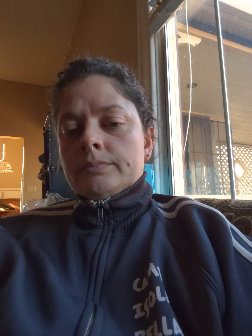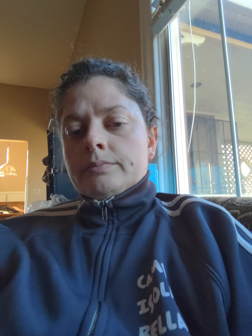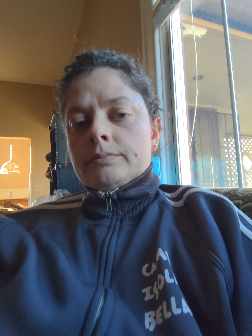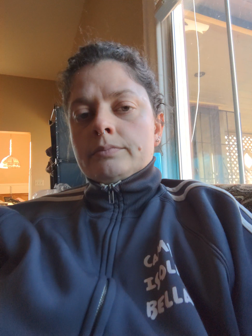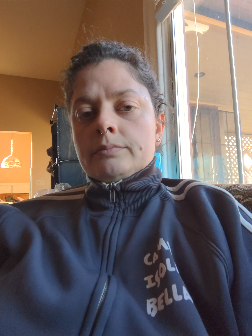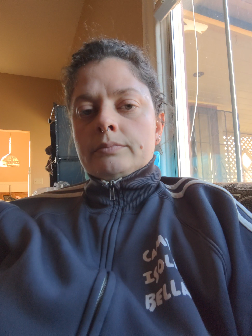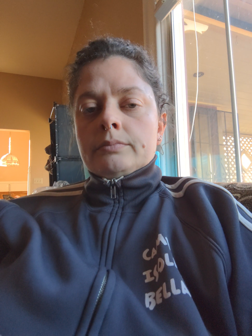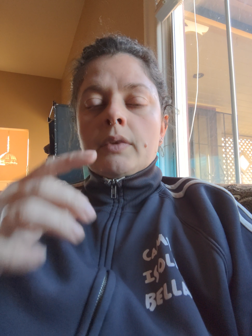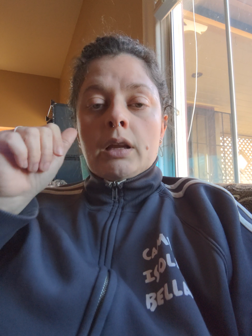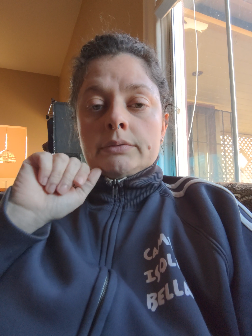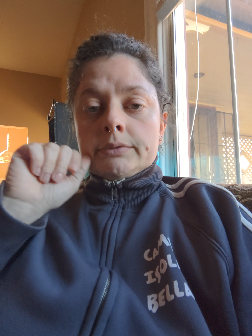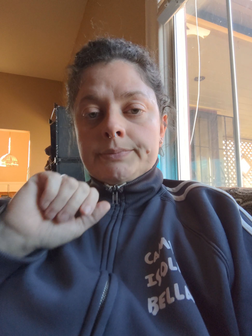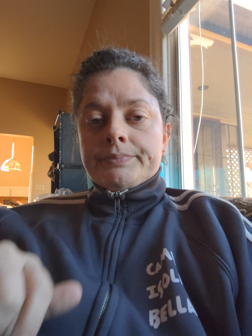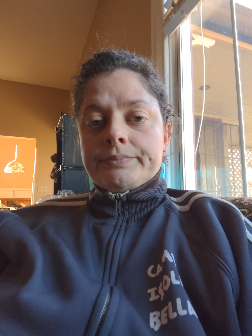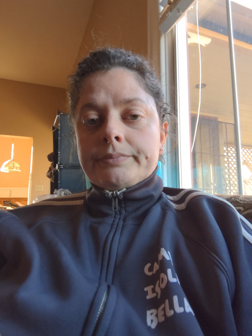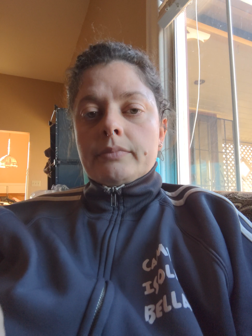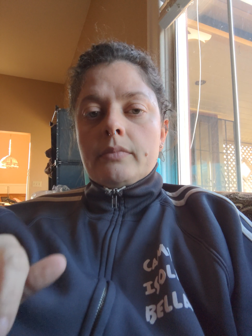aunt